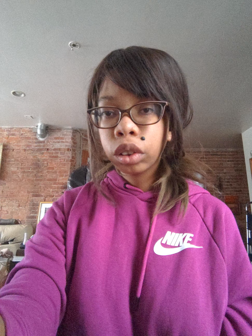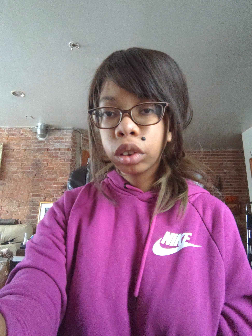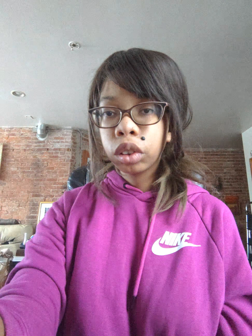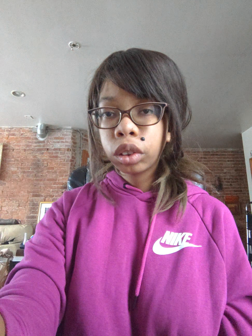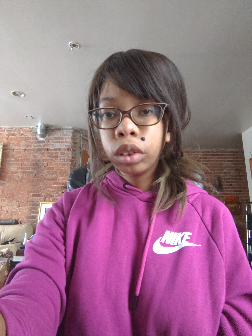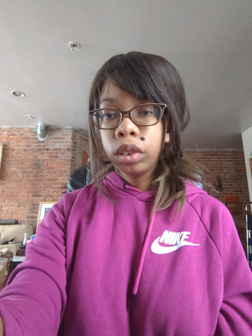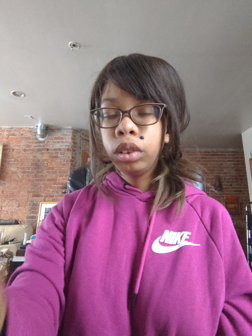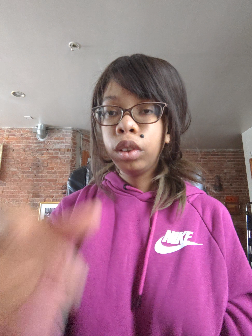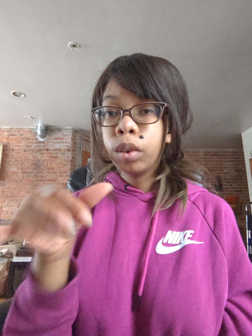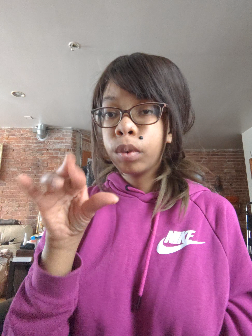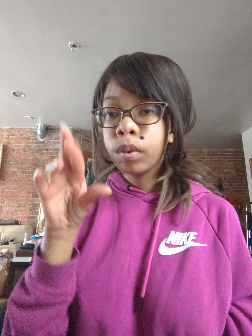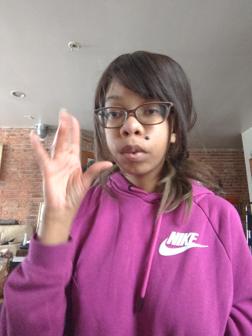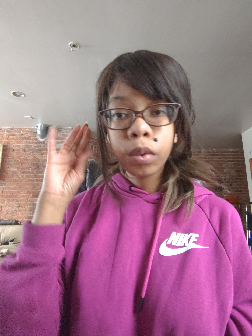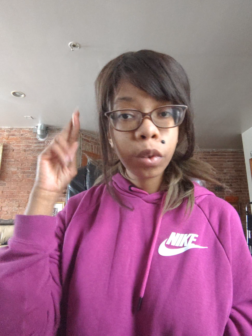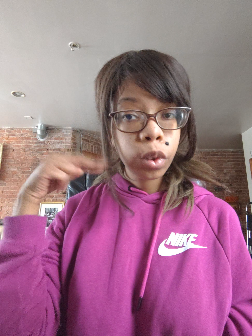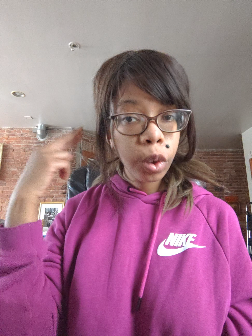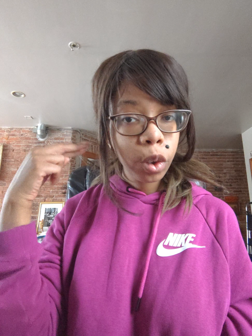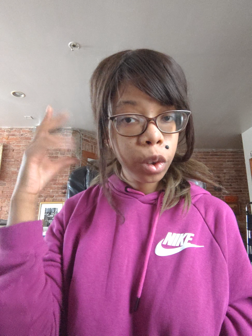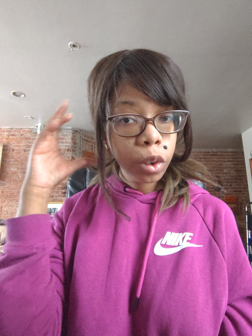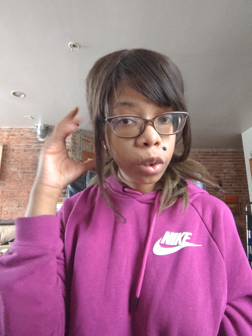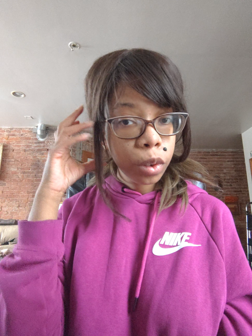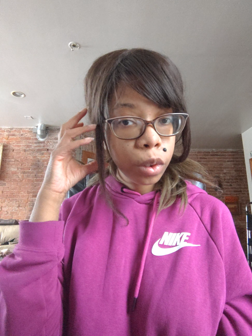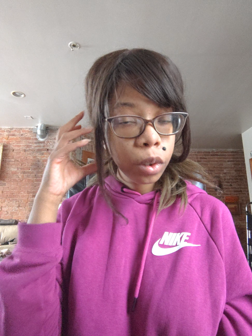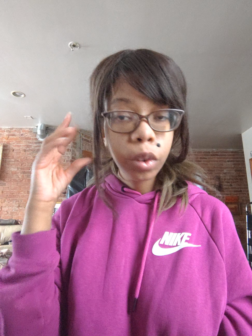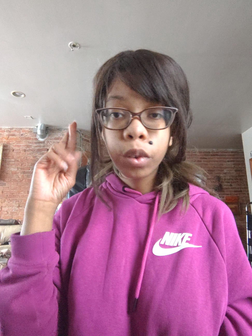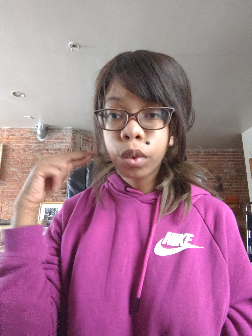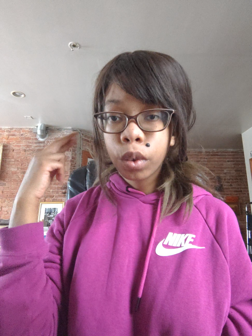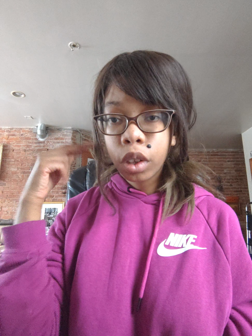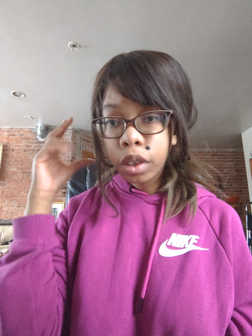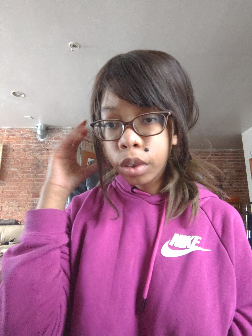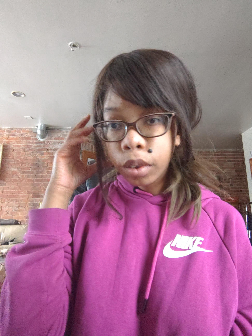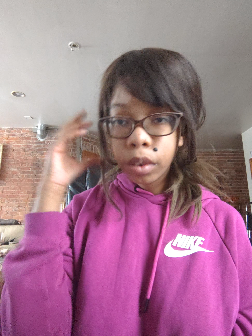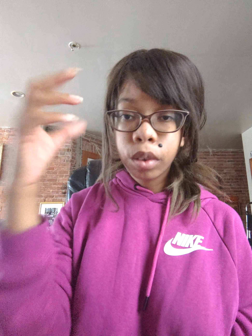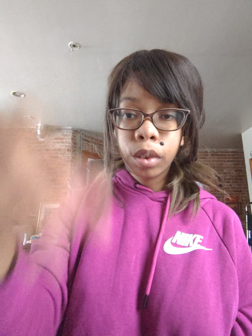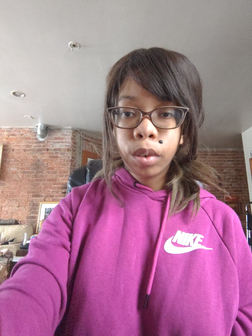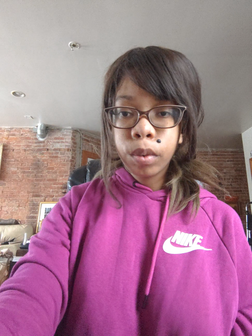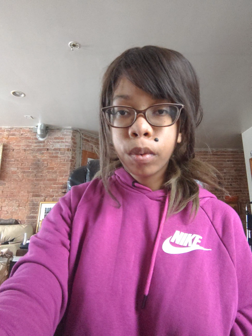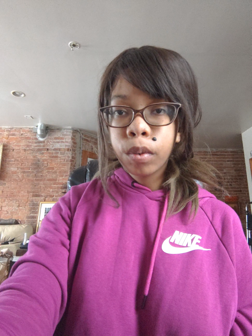radio